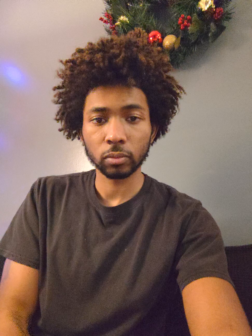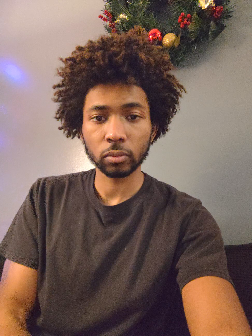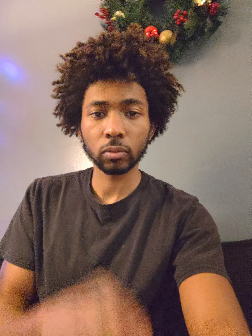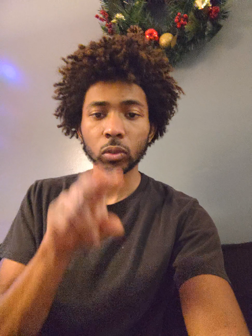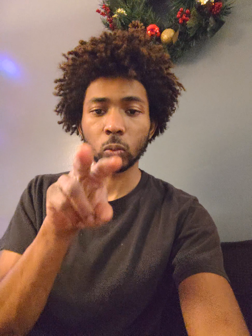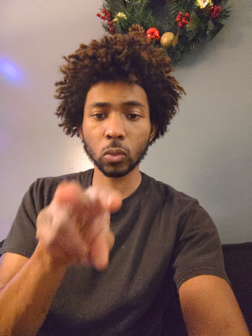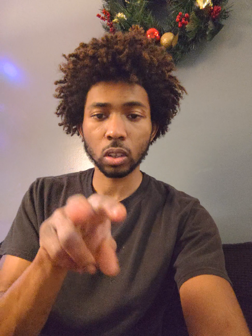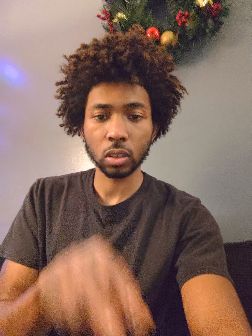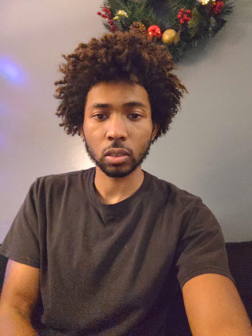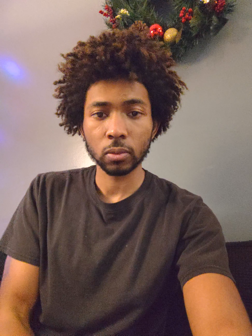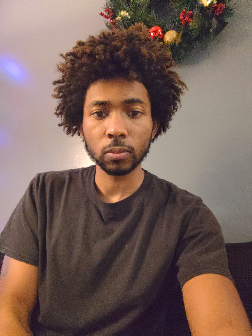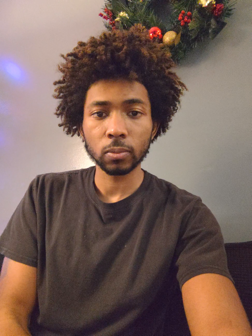look